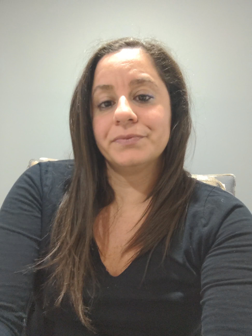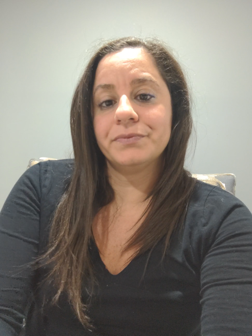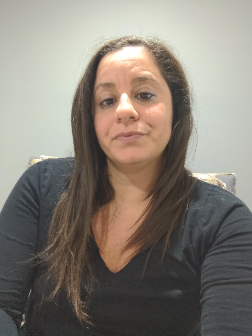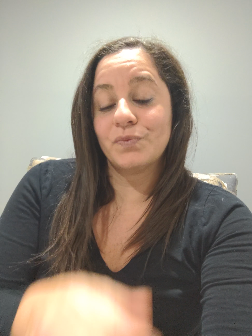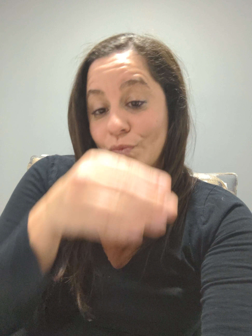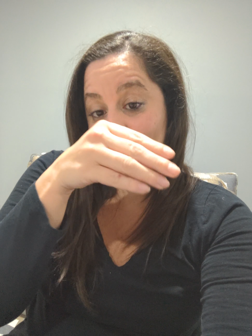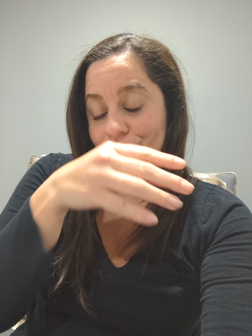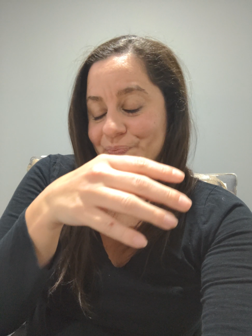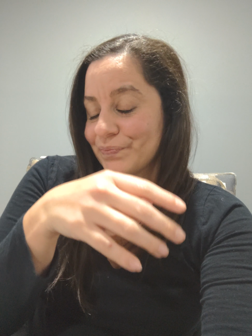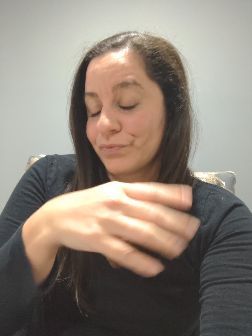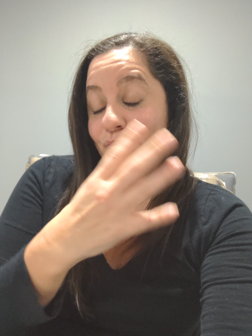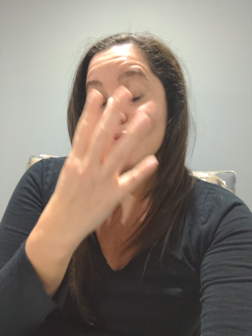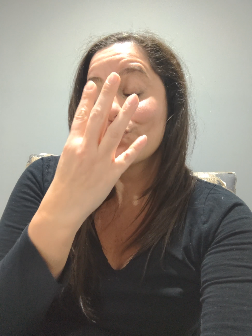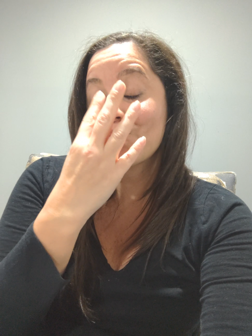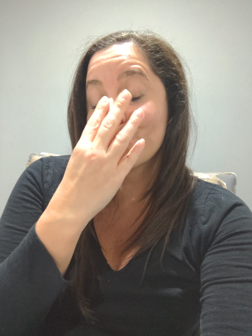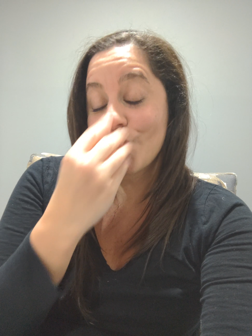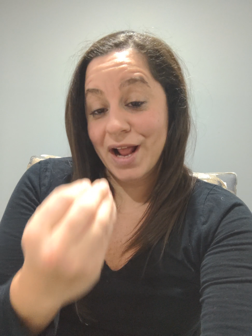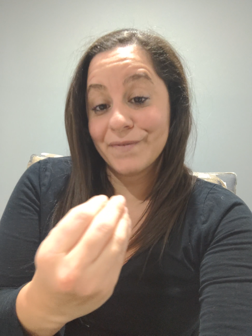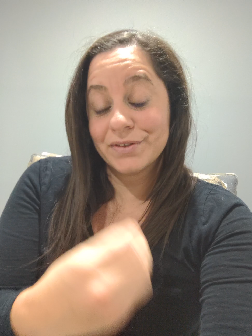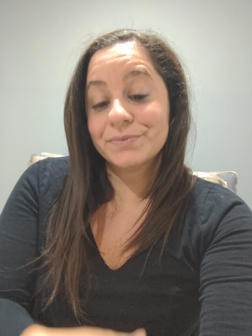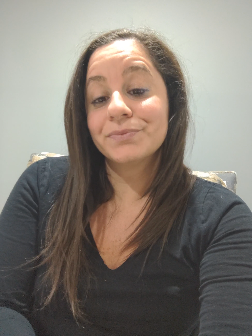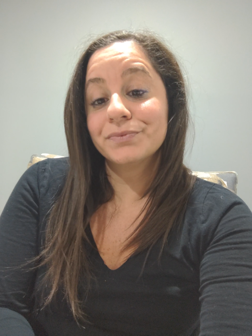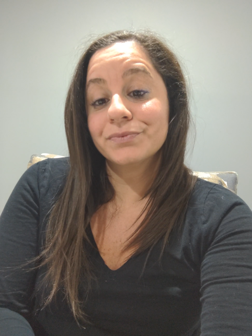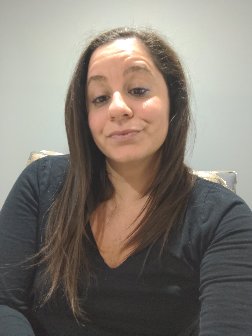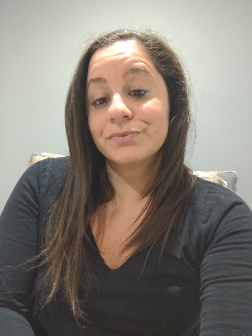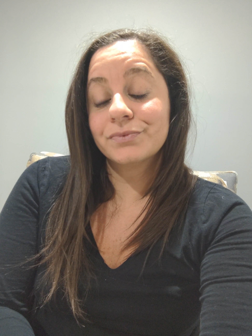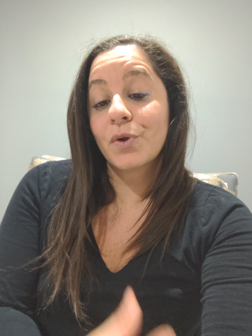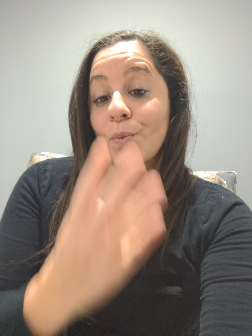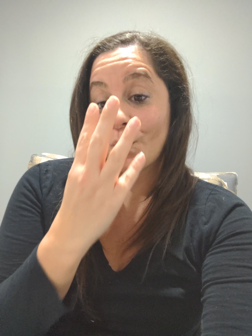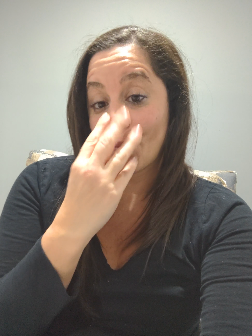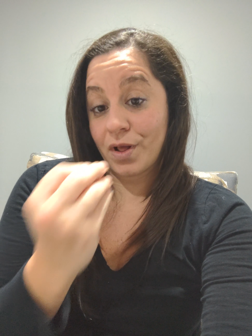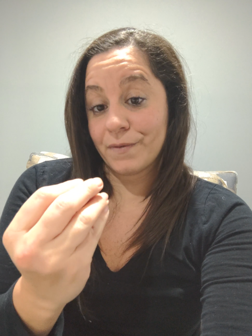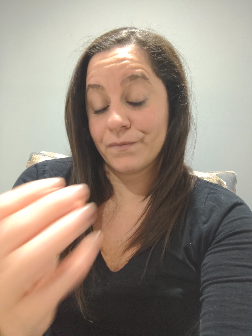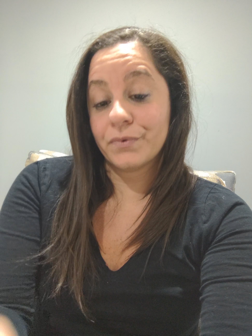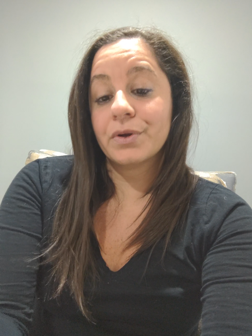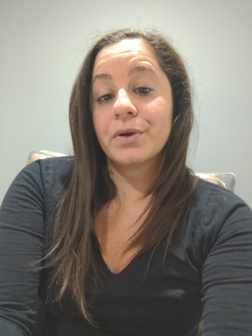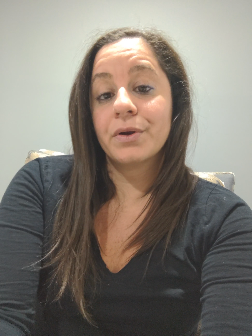wolf